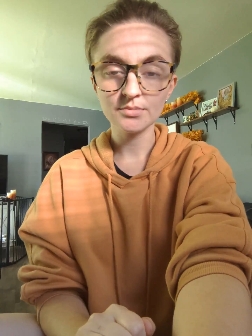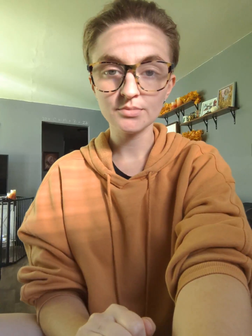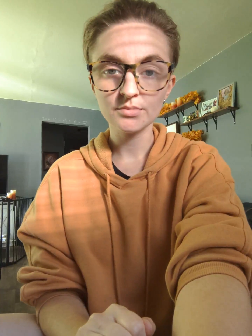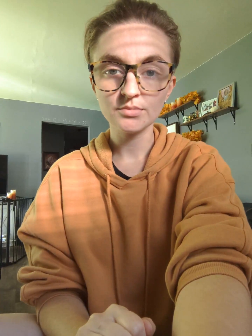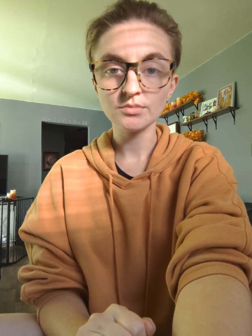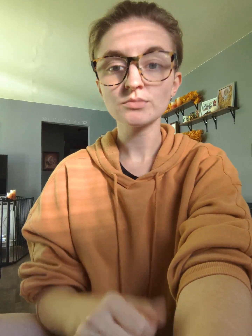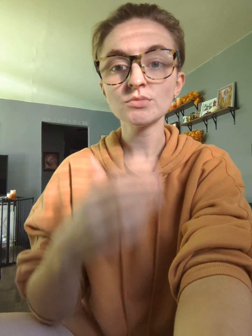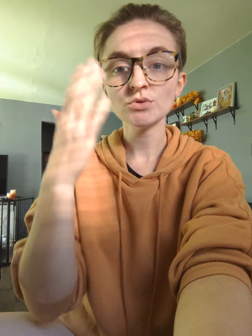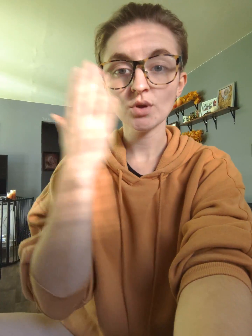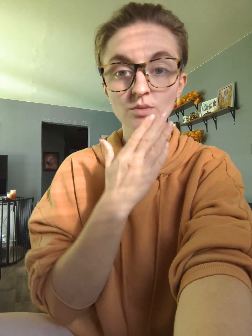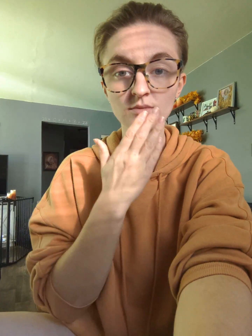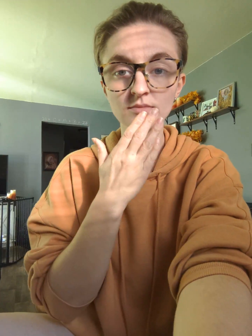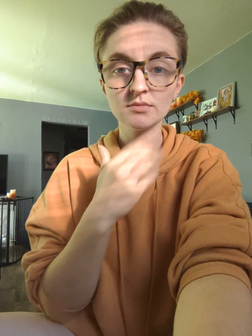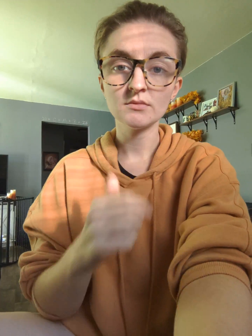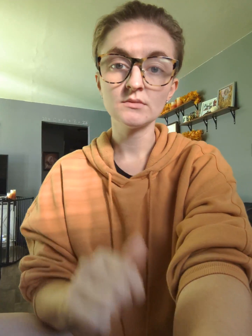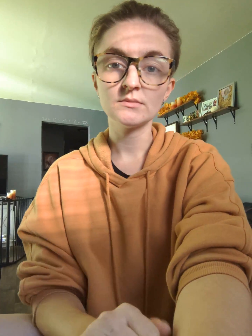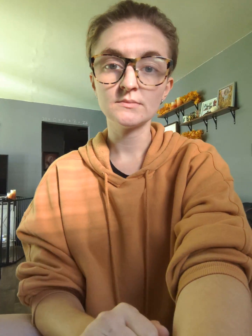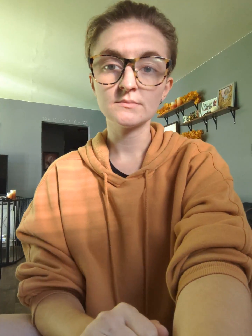dark